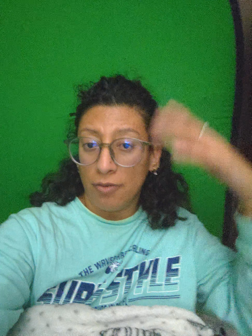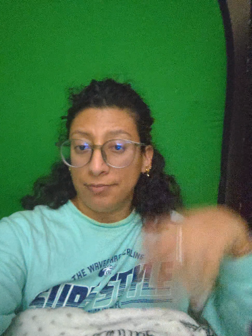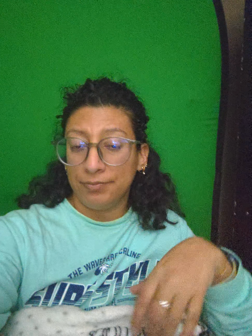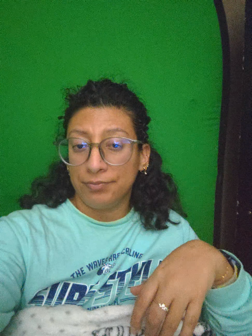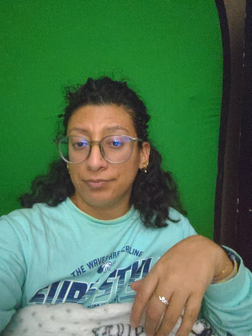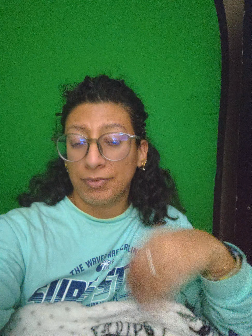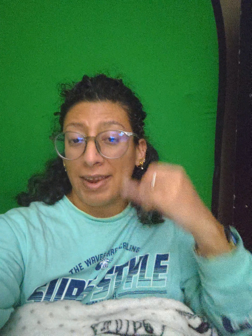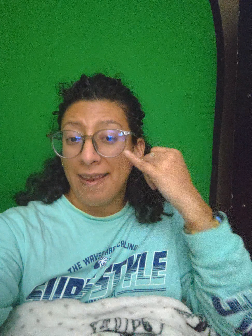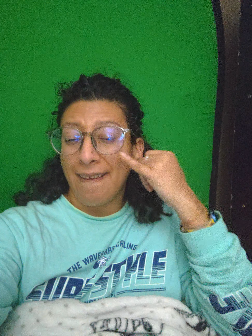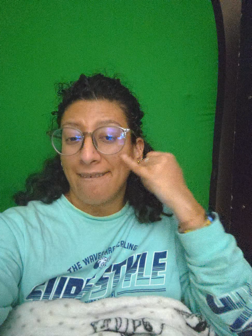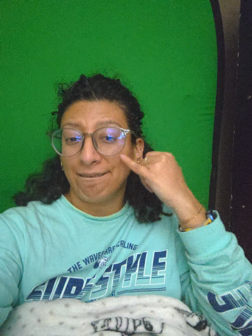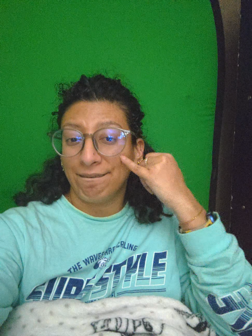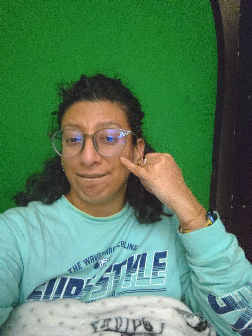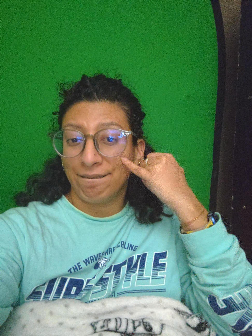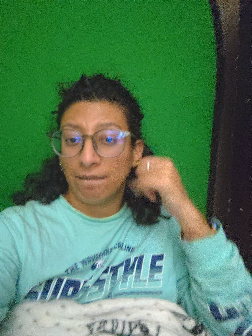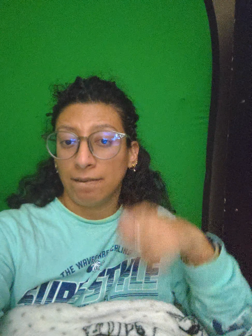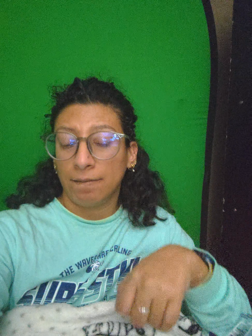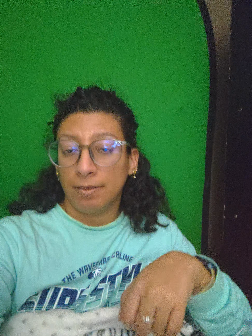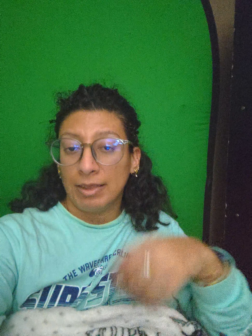if